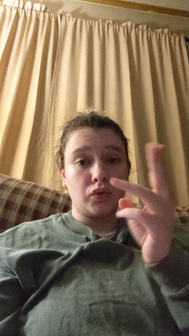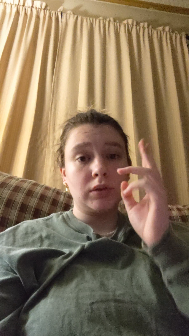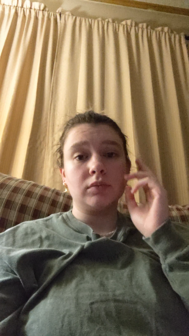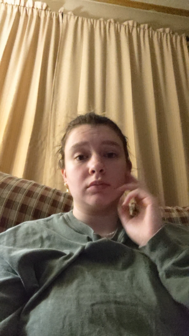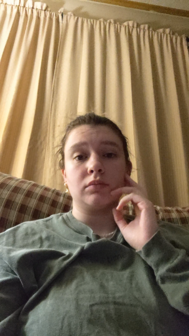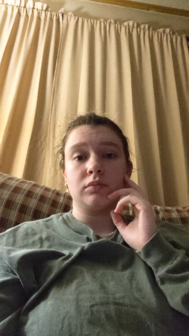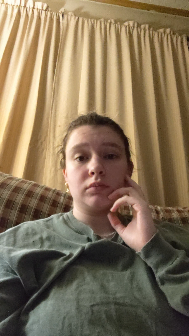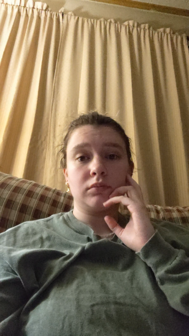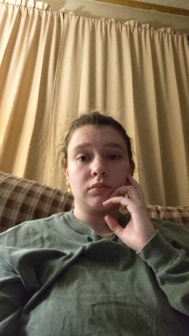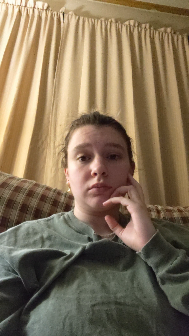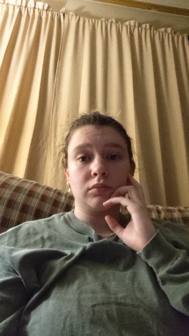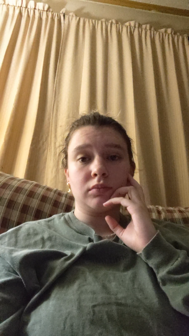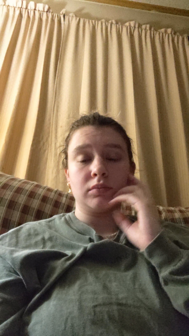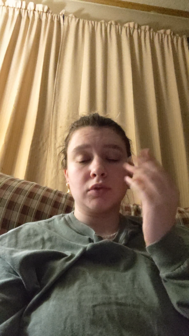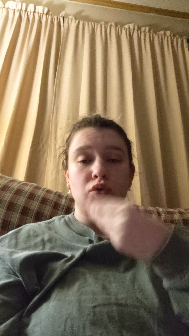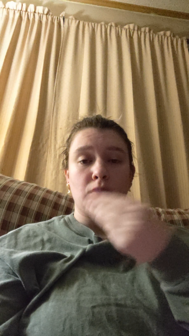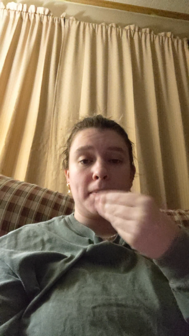shopping